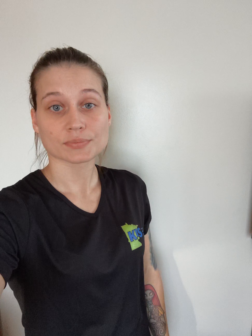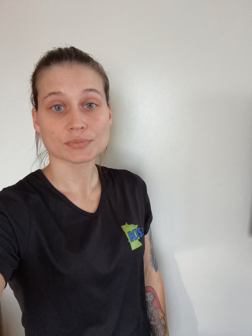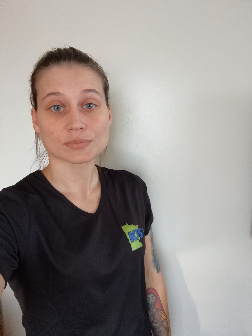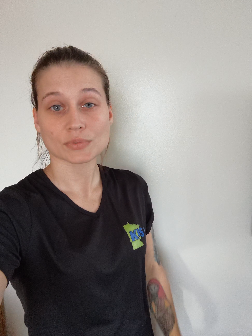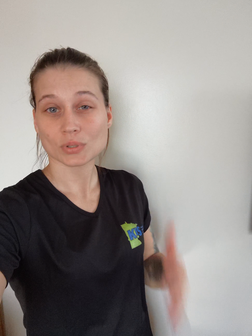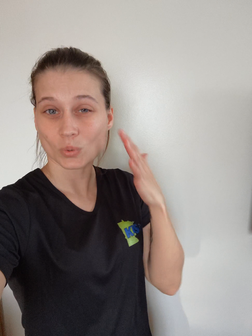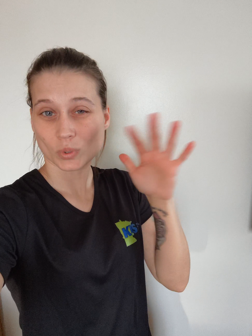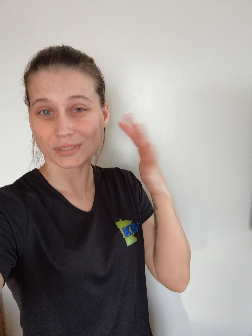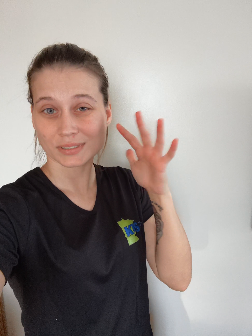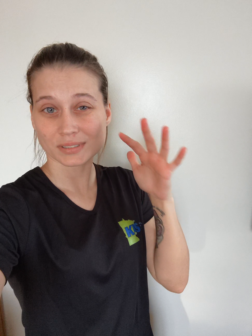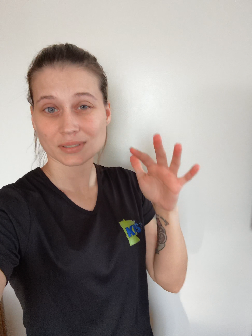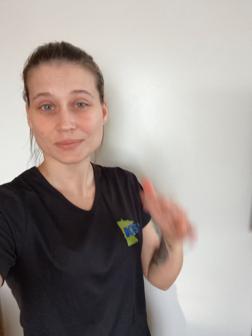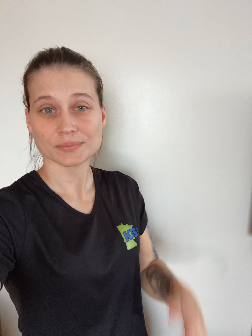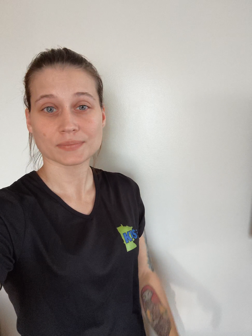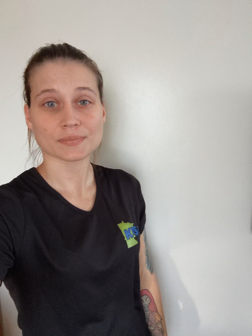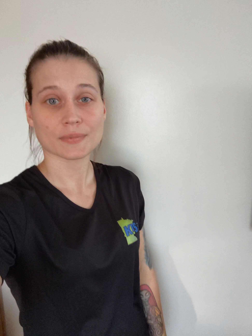noisy